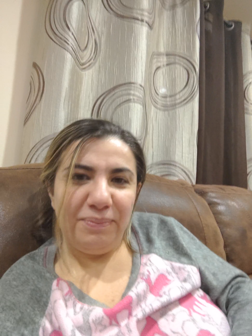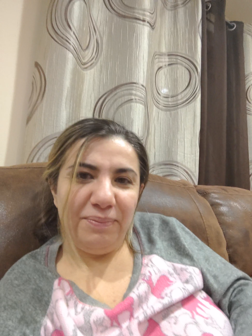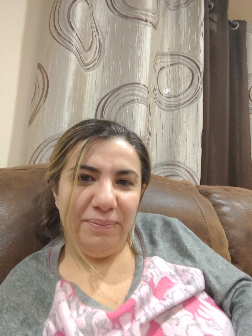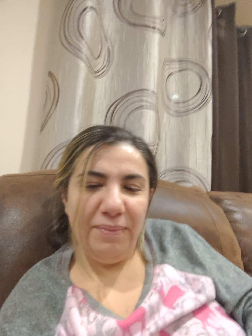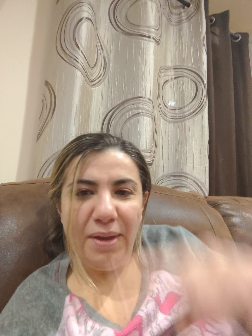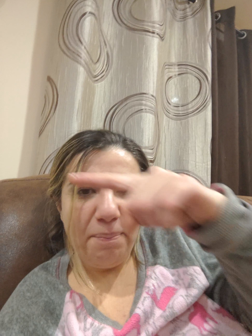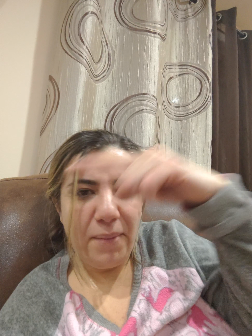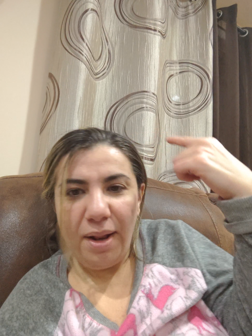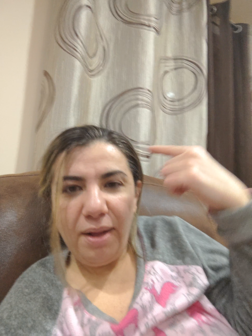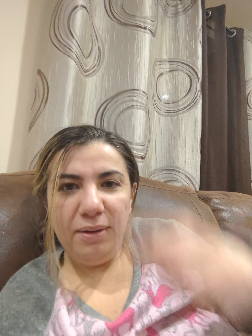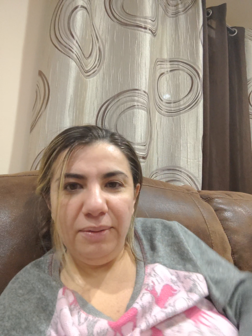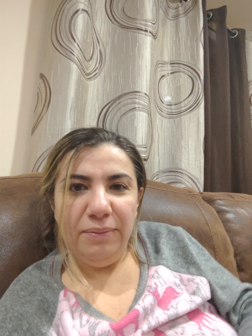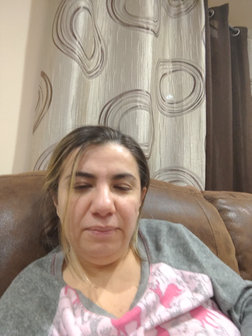black